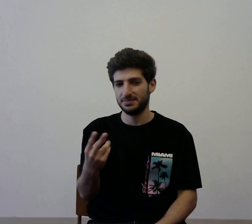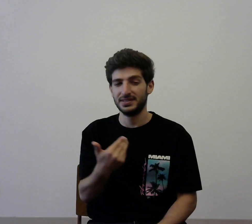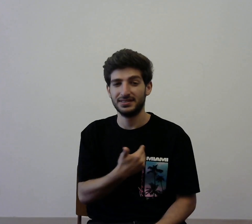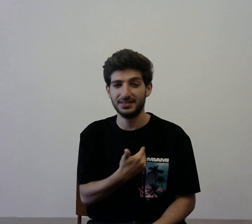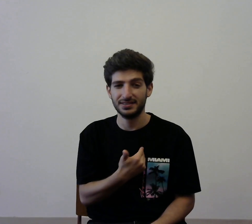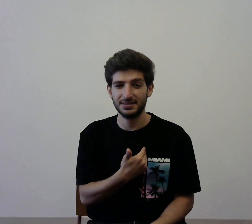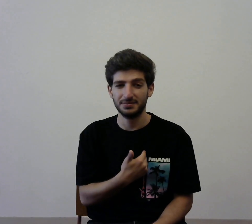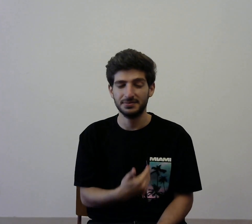istəmək